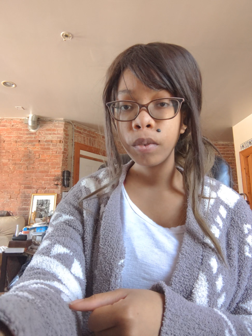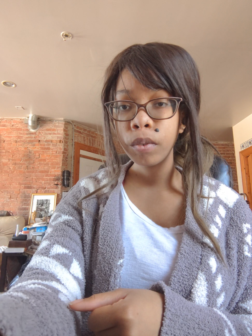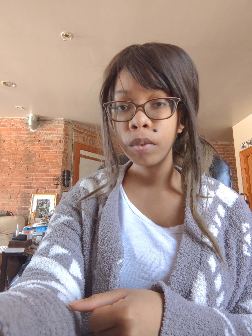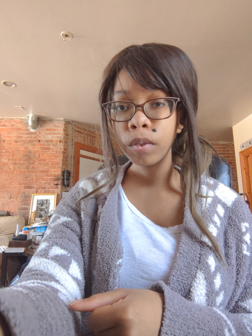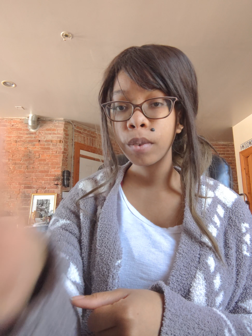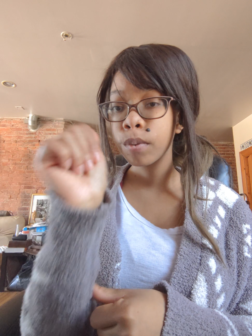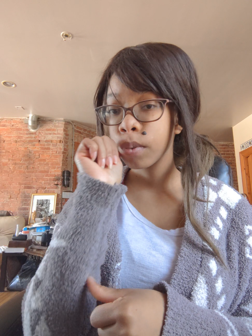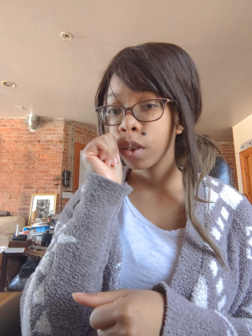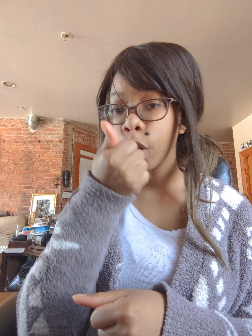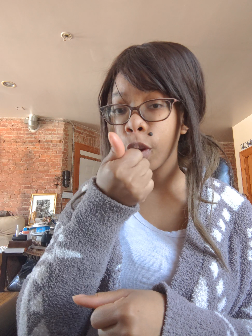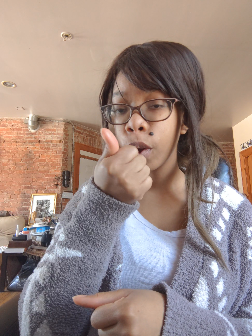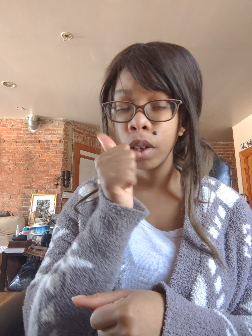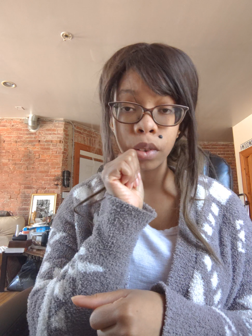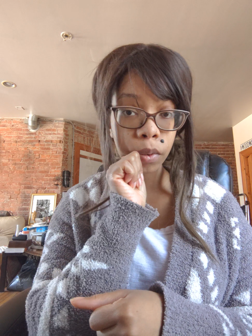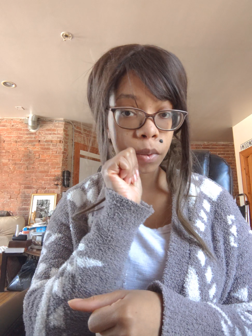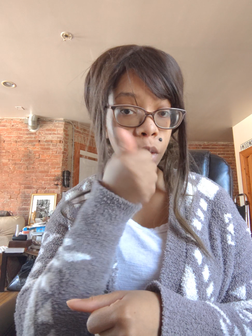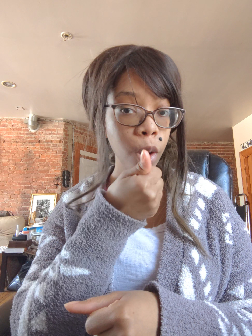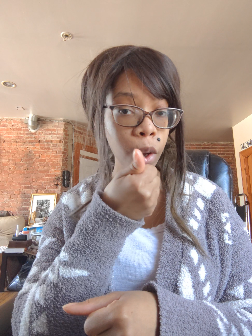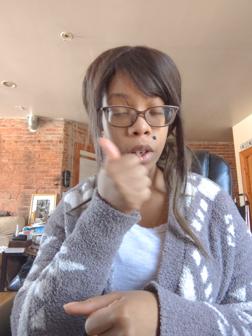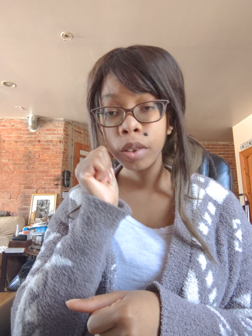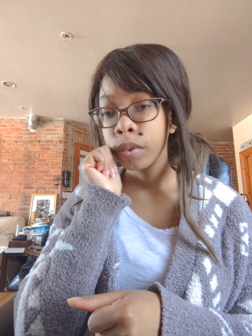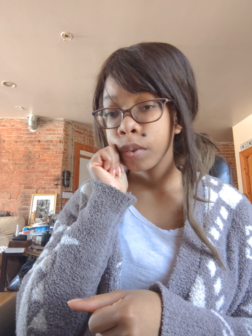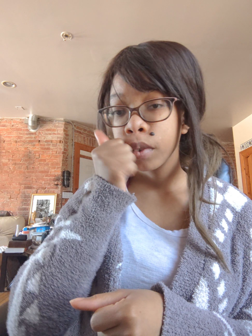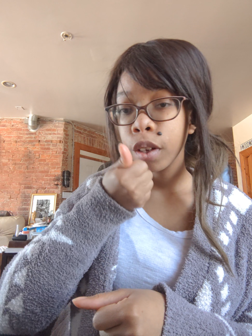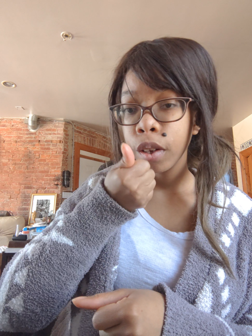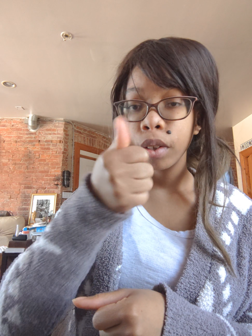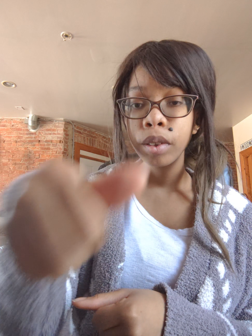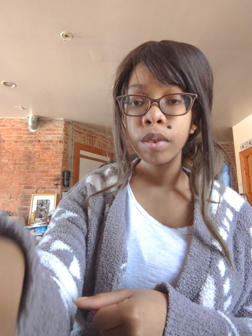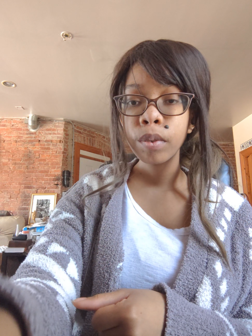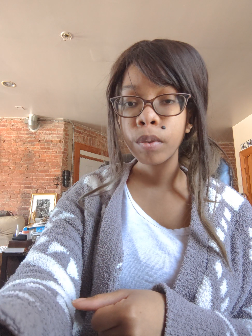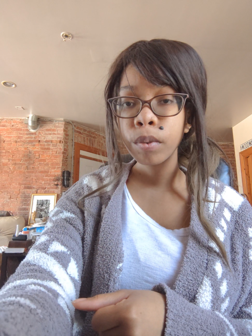tomorrow